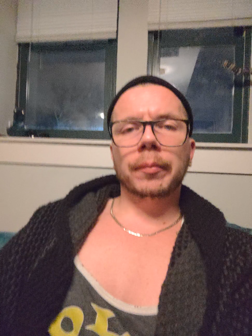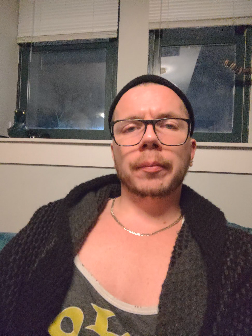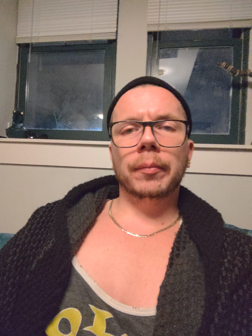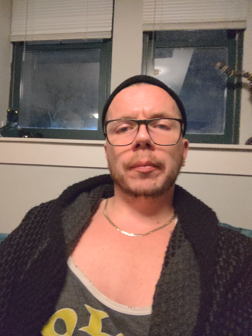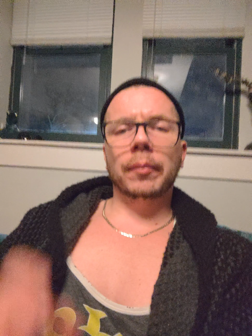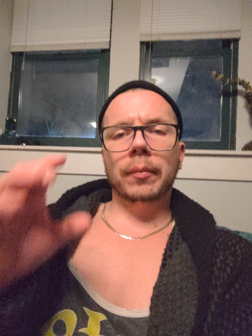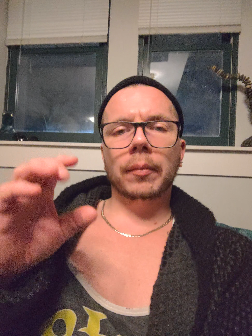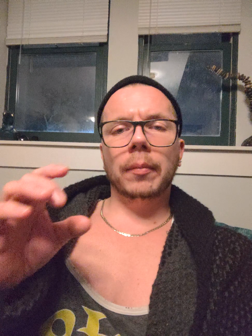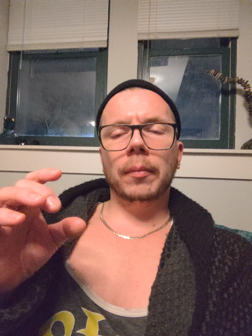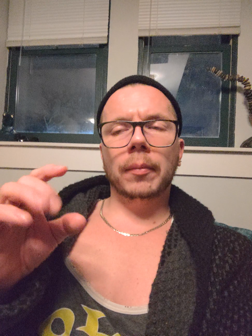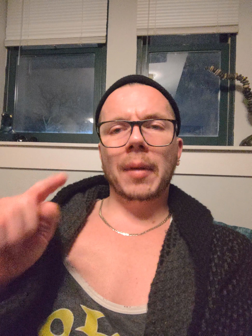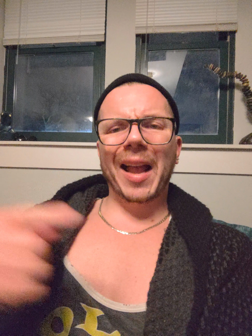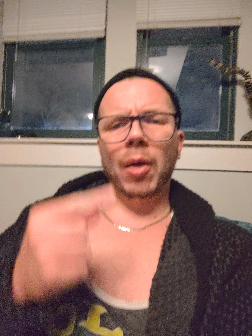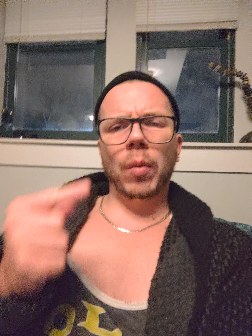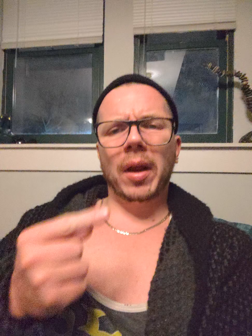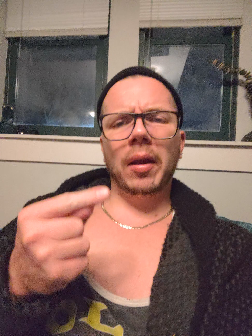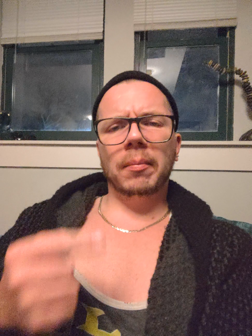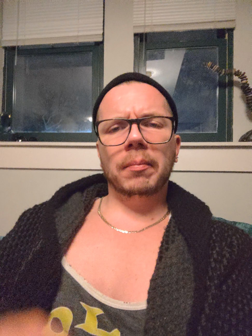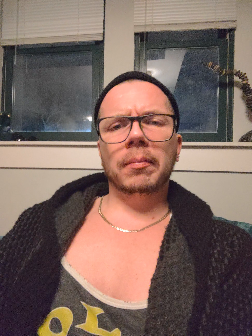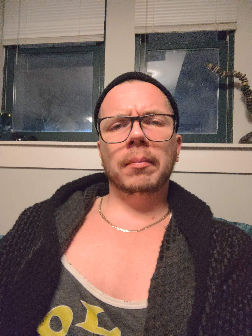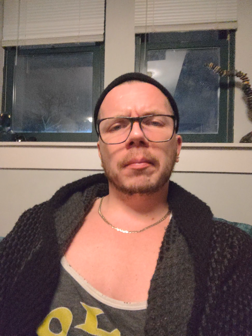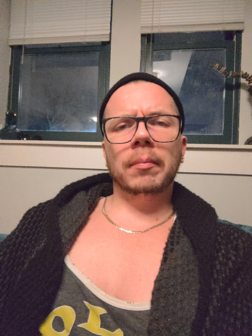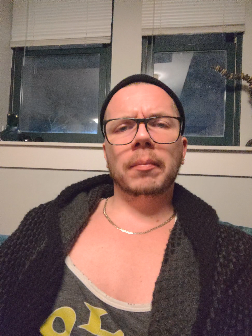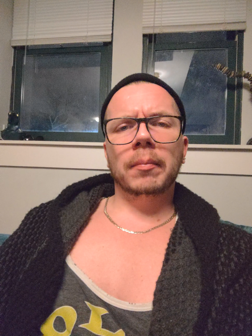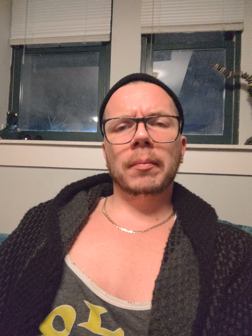owie